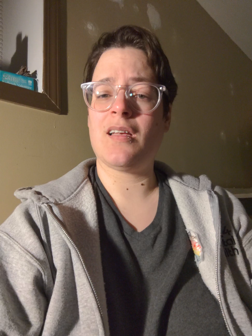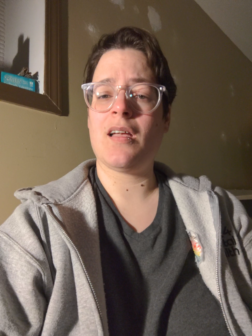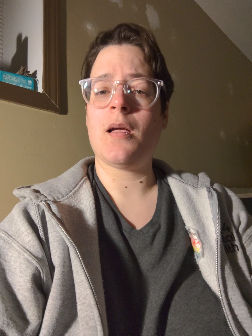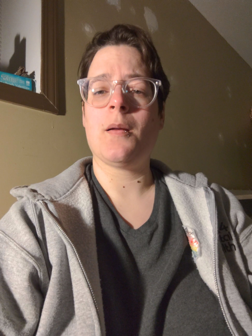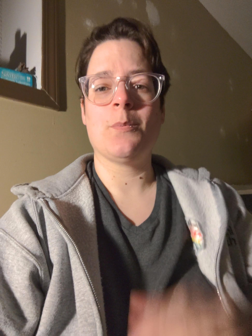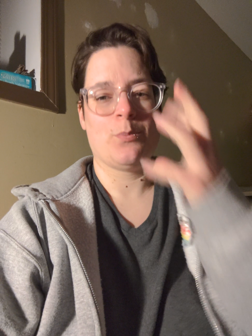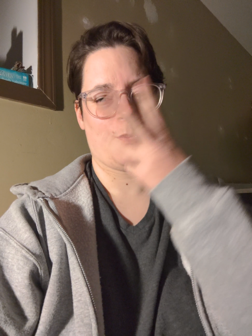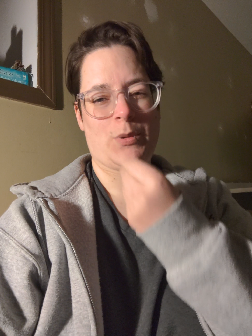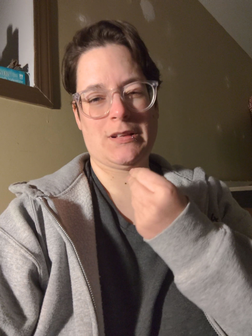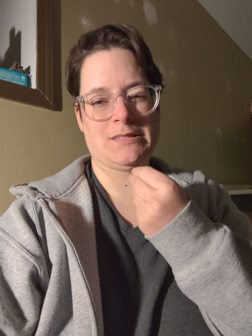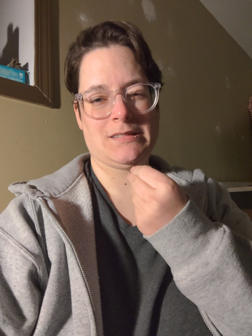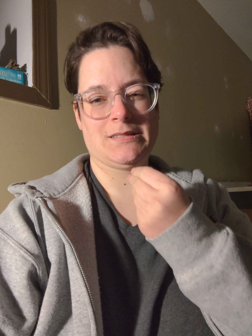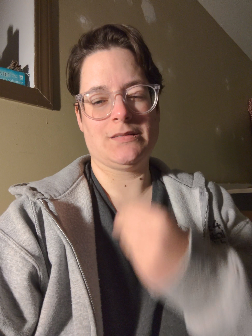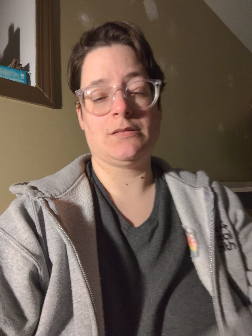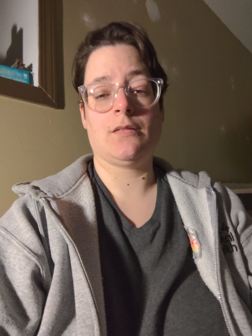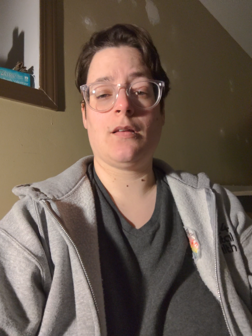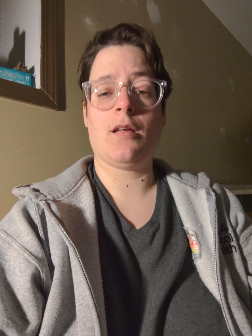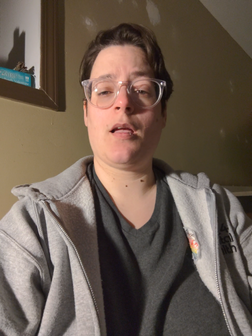pretty